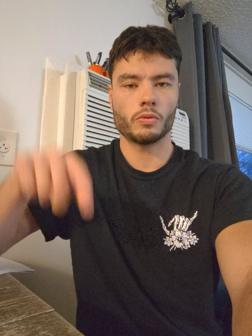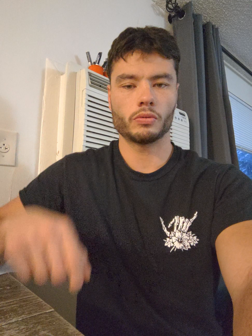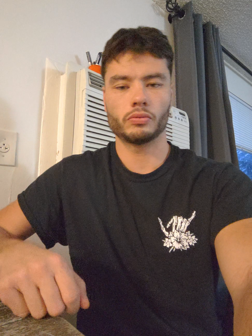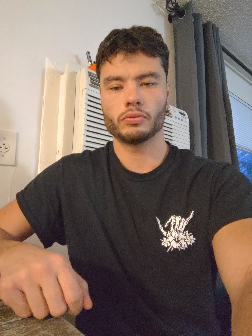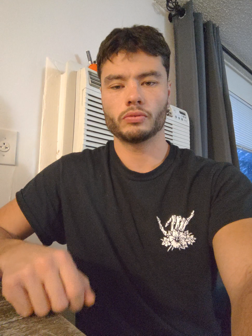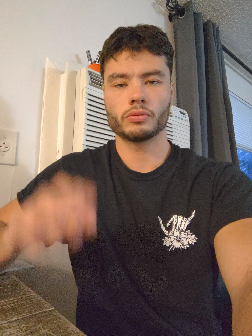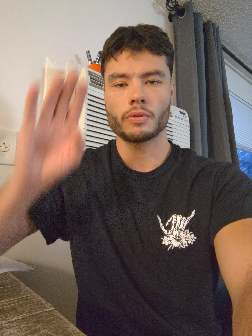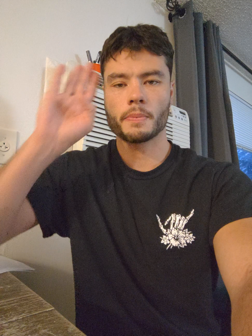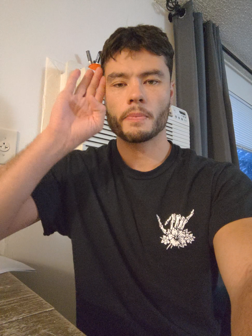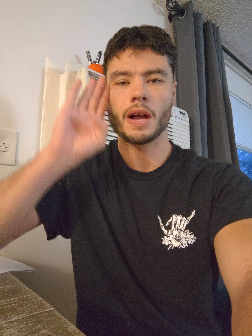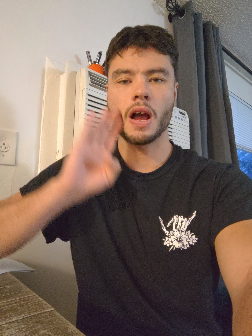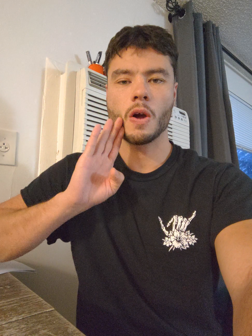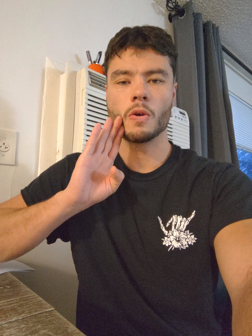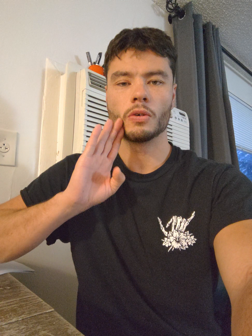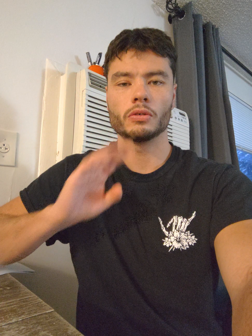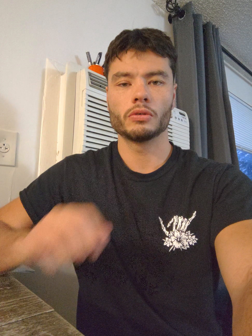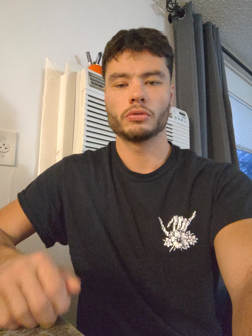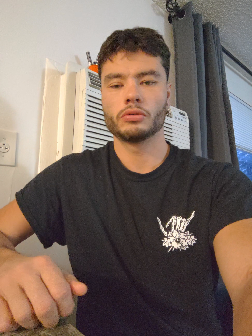brown